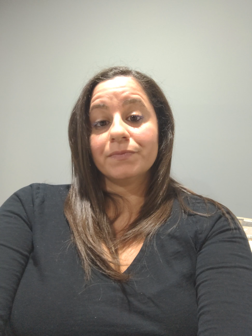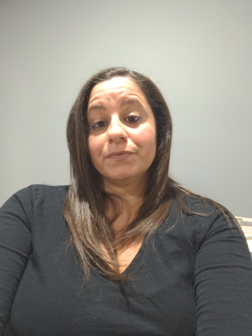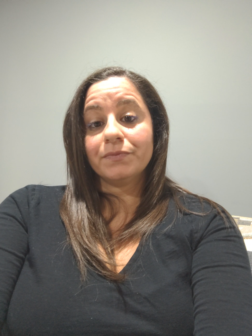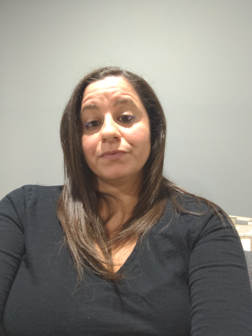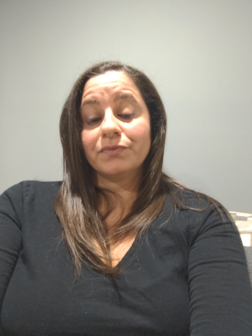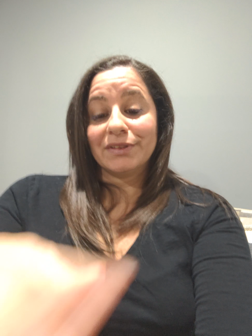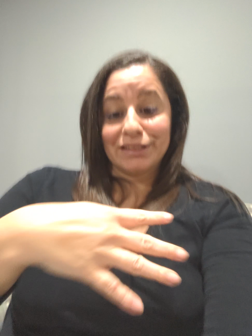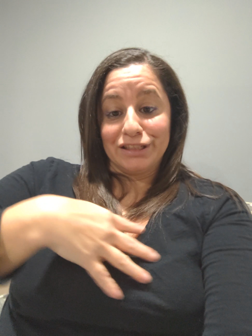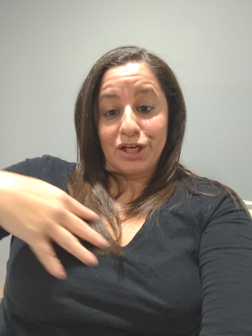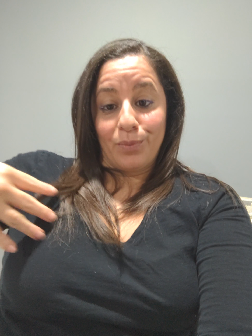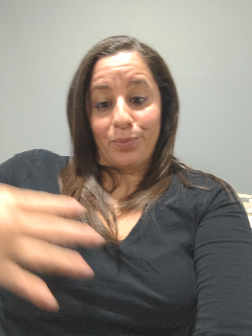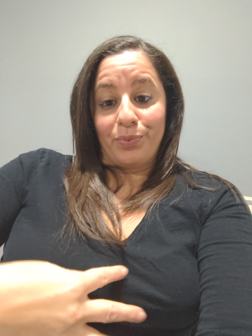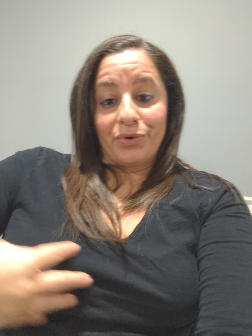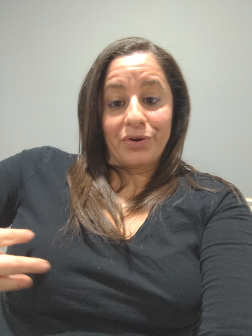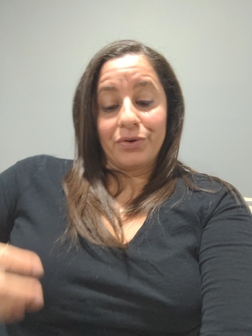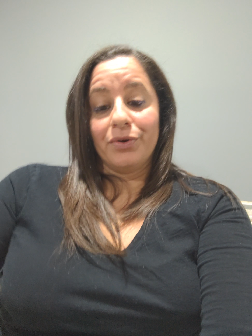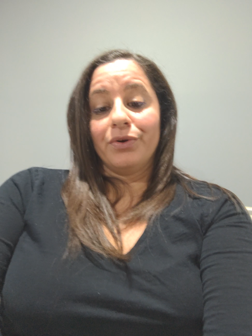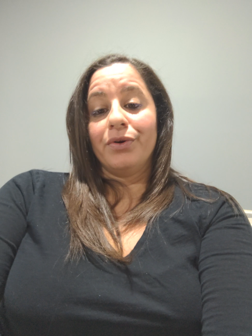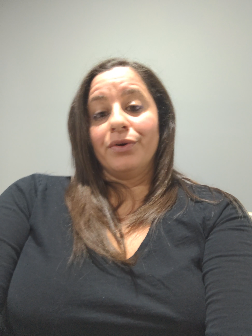zebra